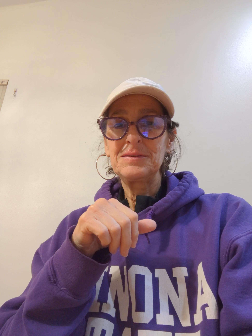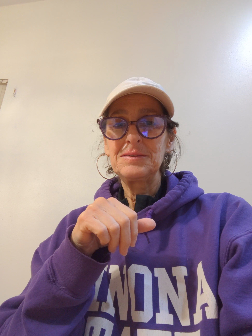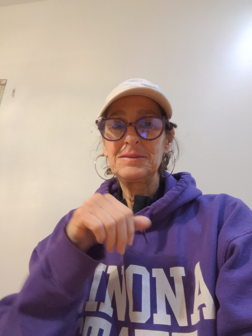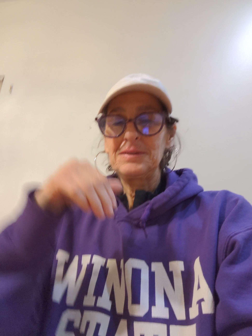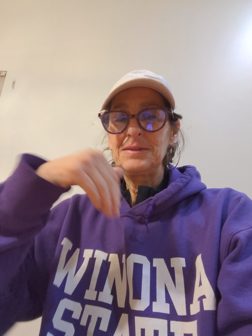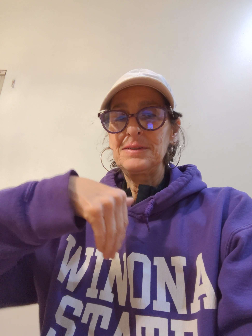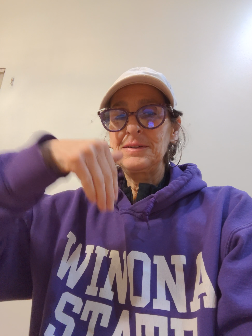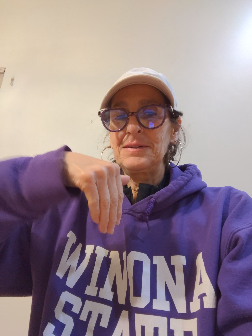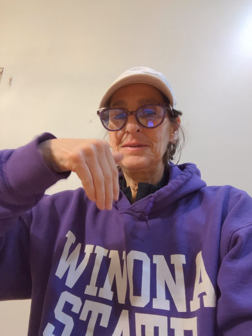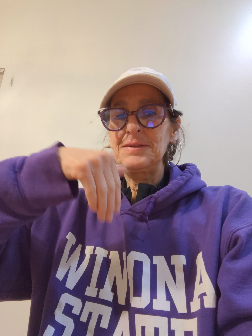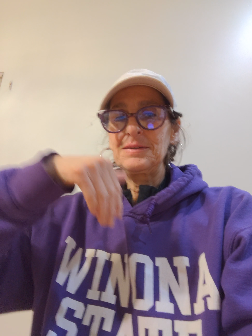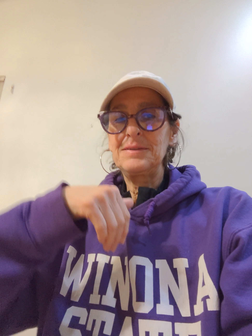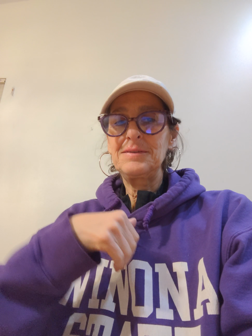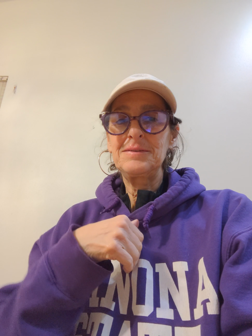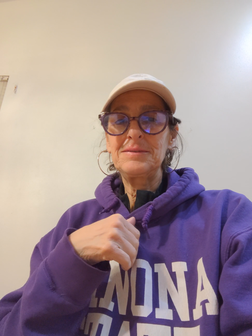night